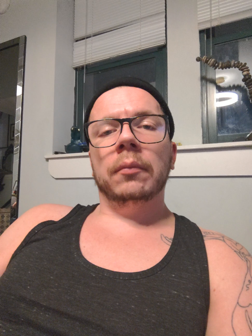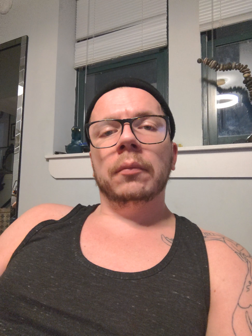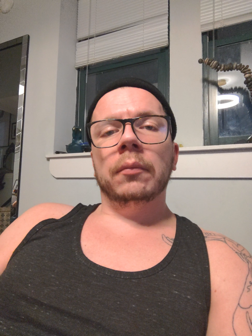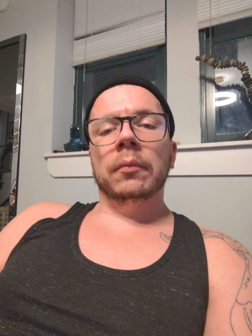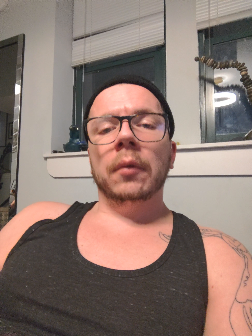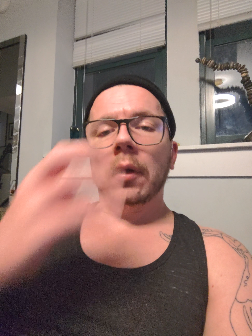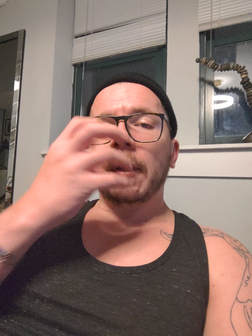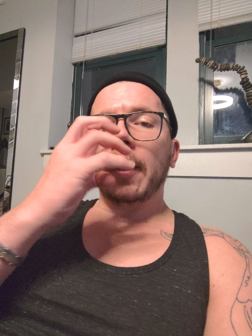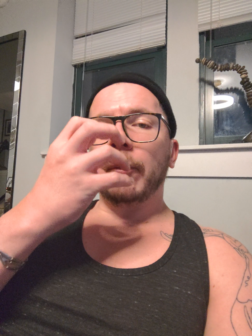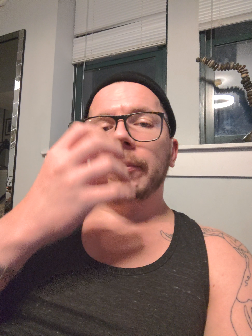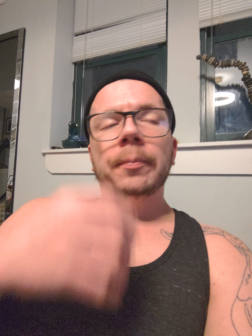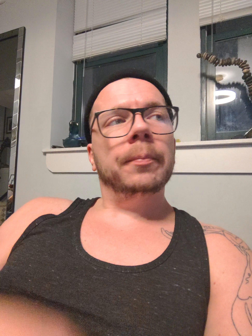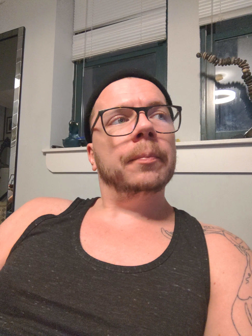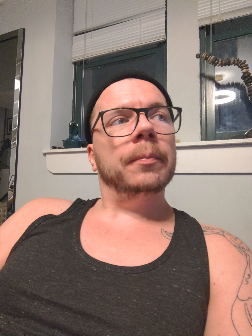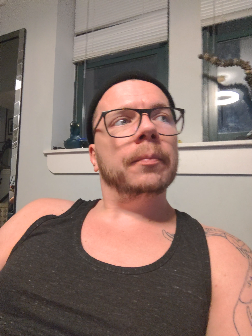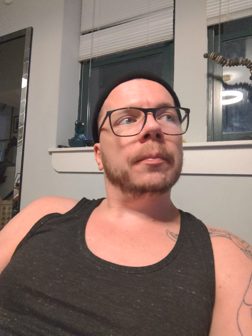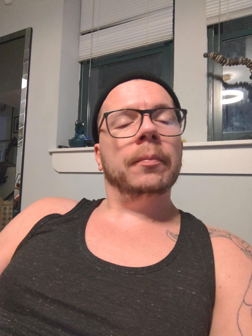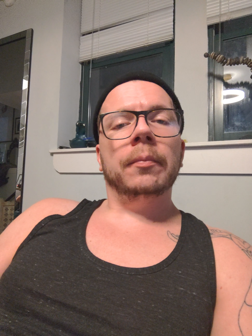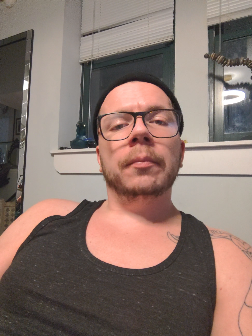clown